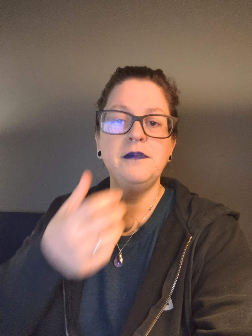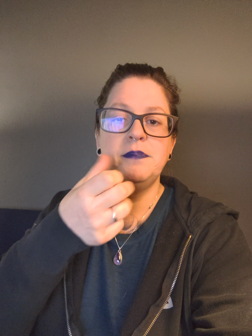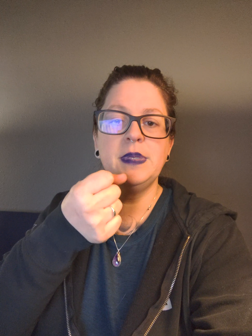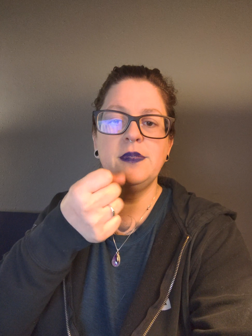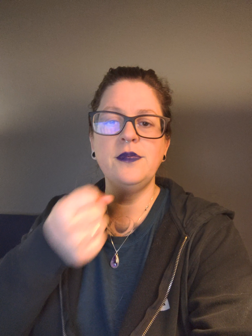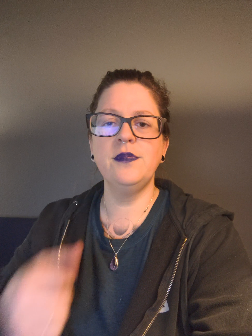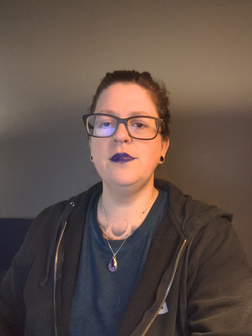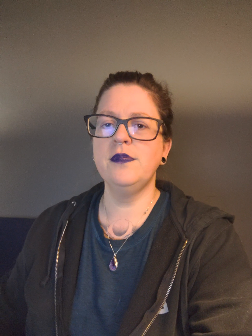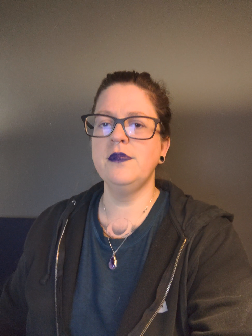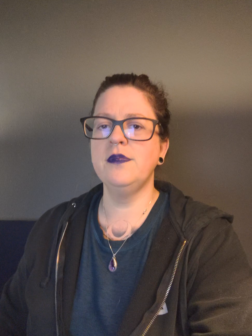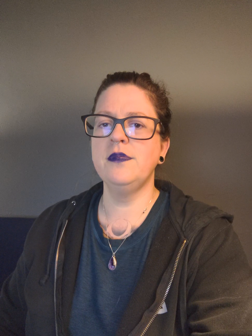milk